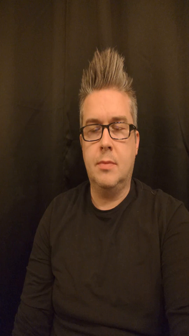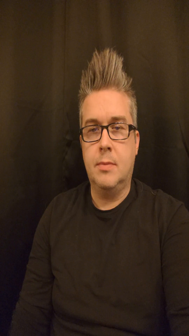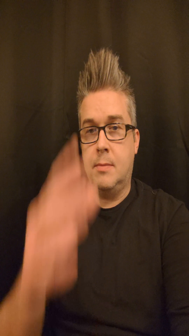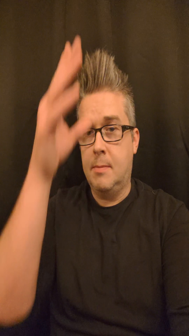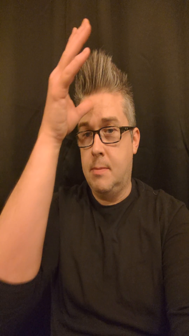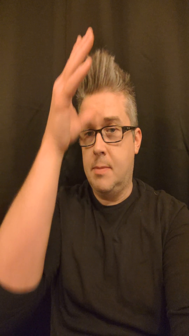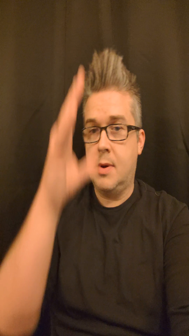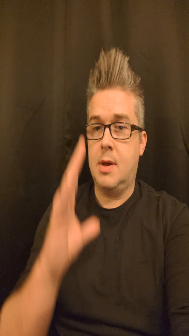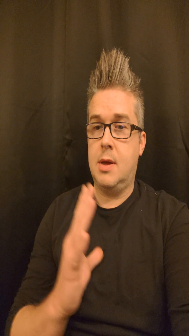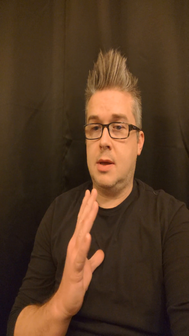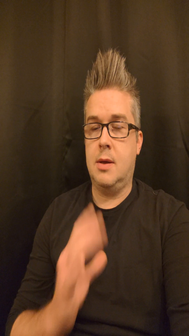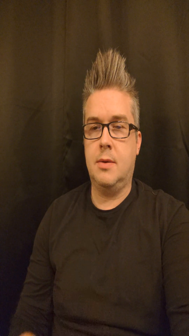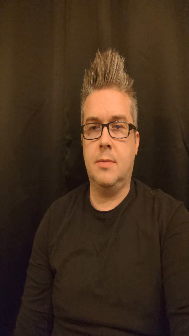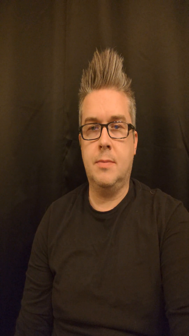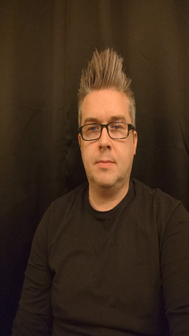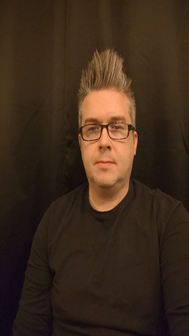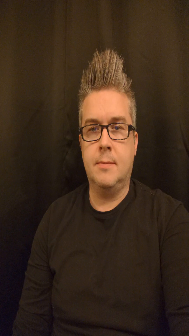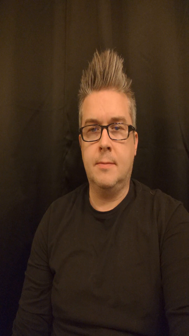man